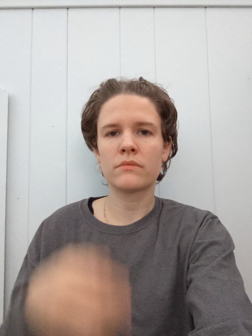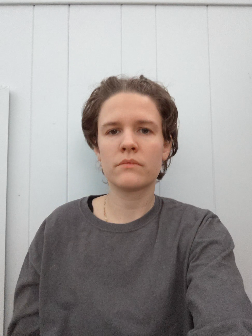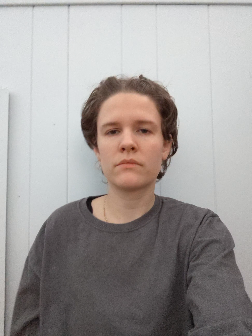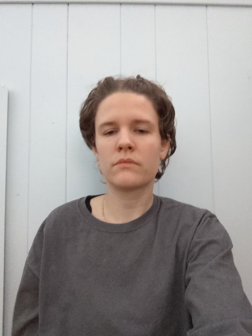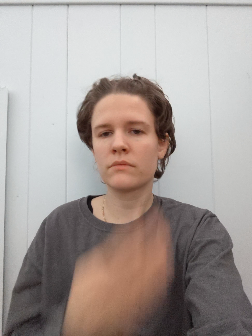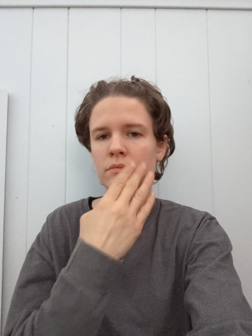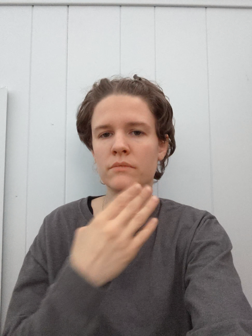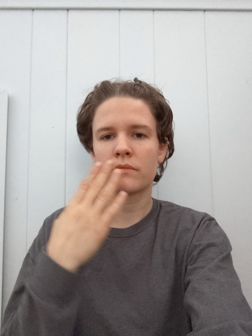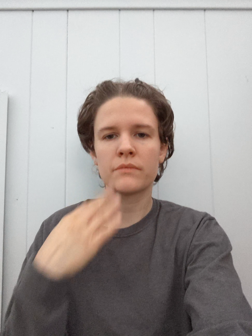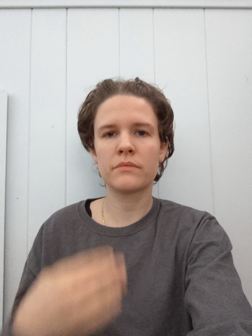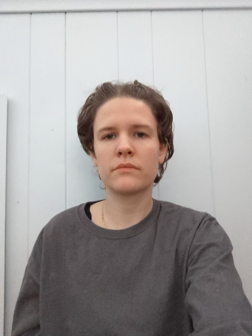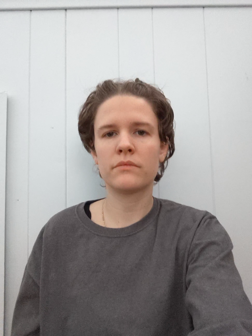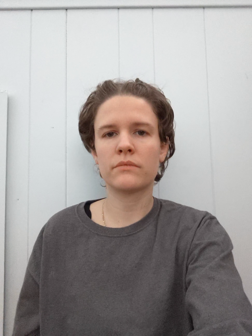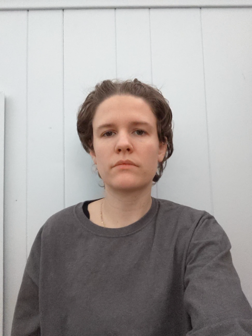napkin